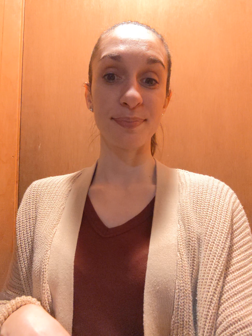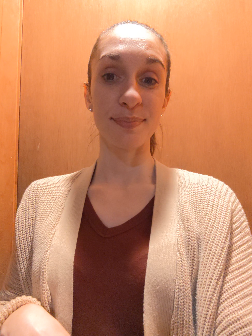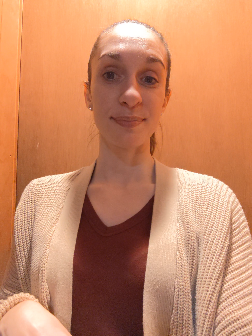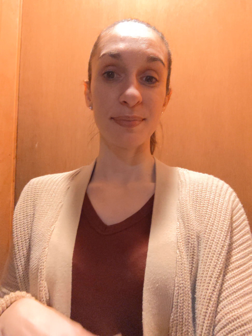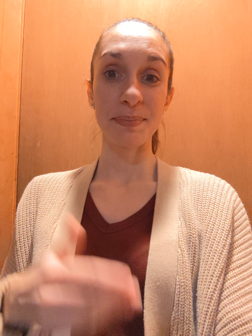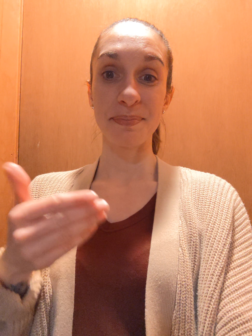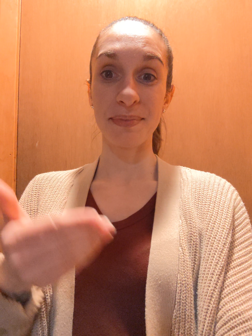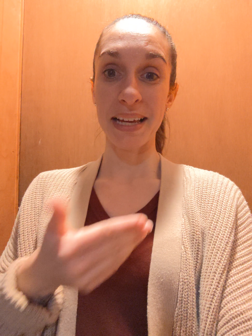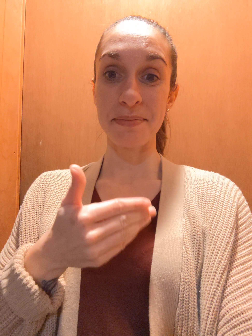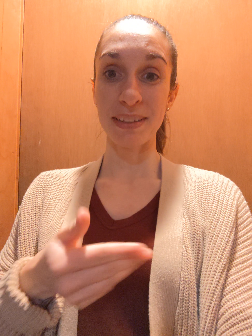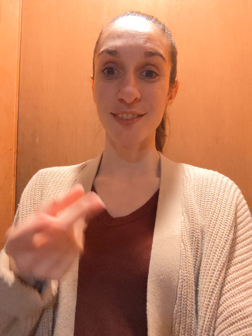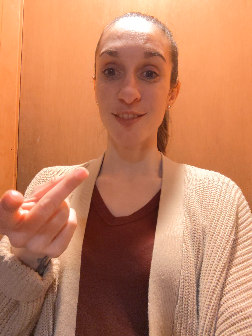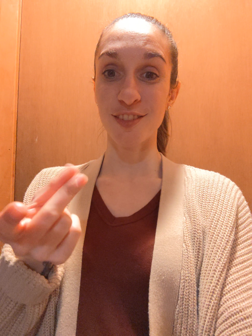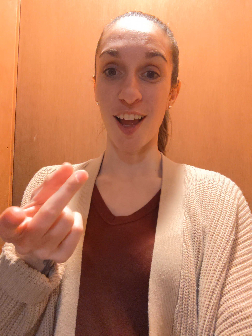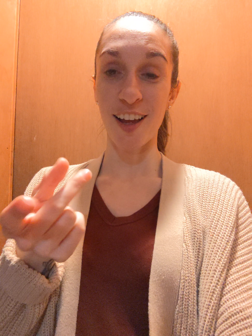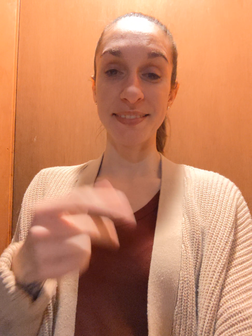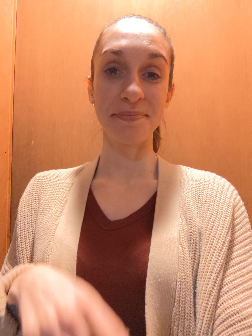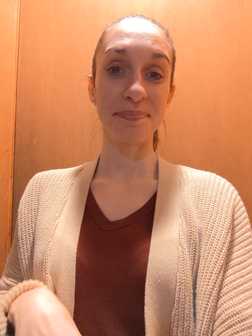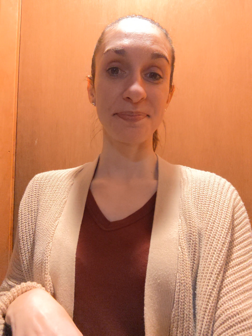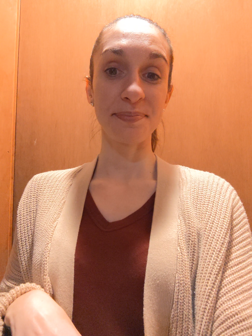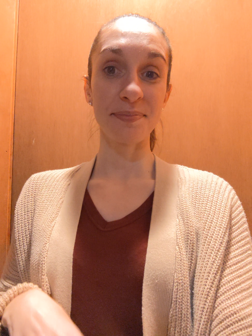puppy